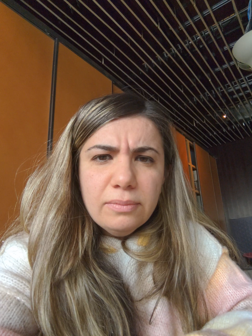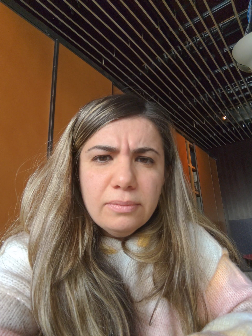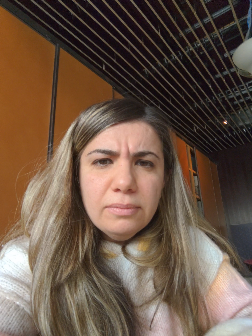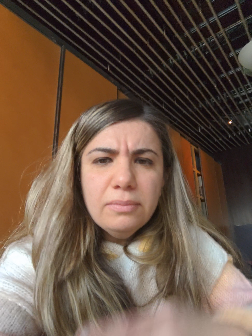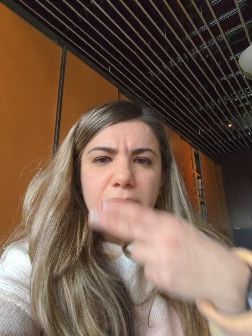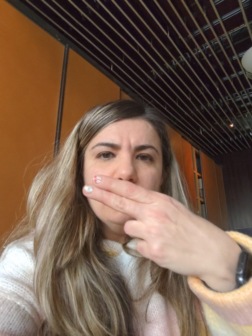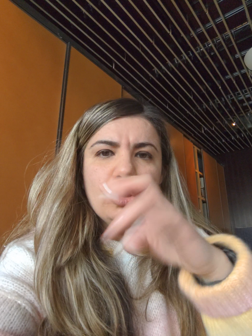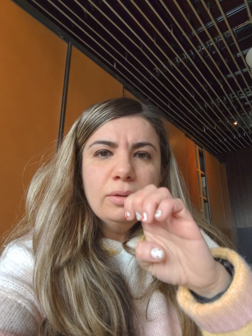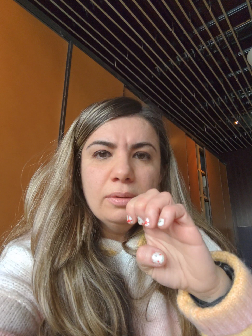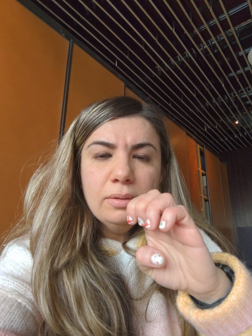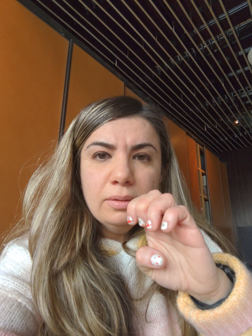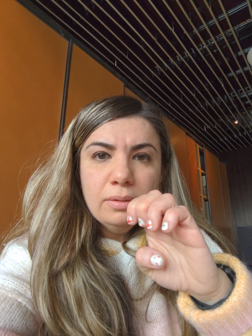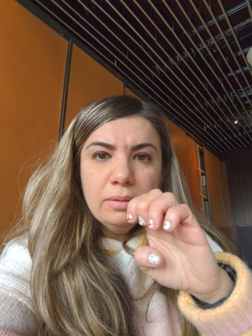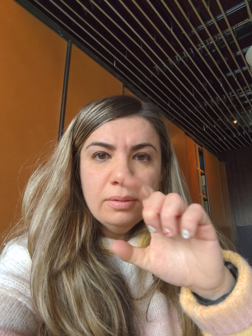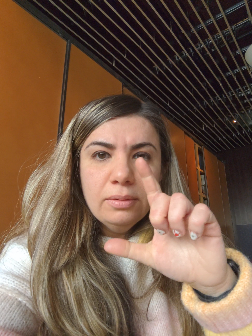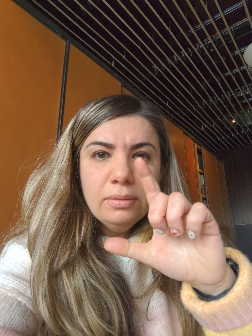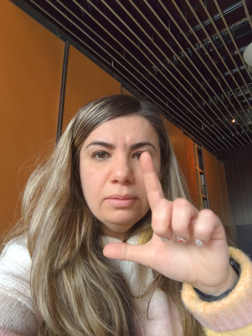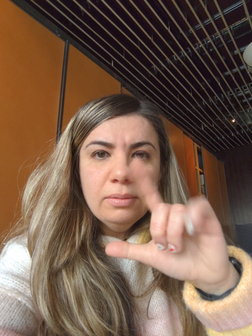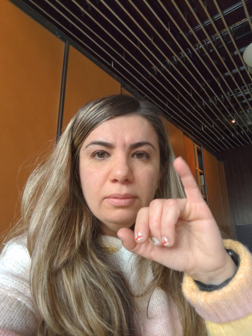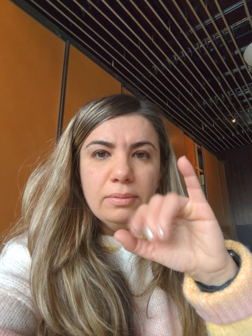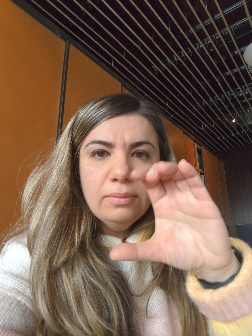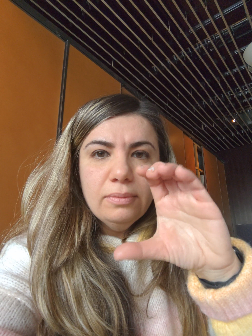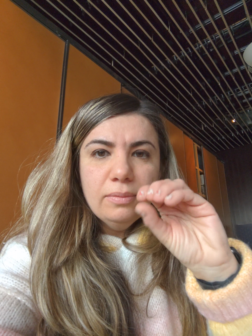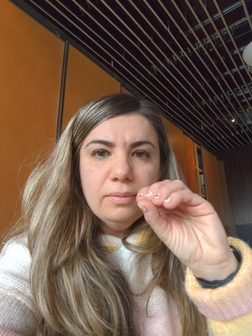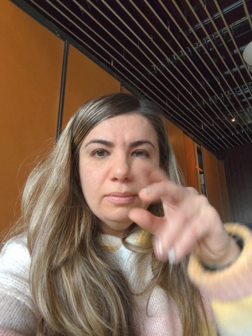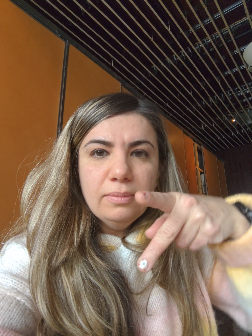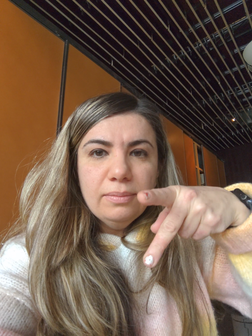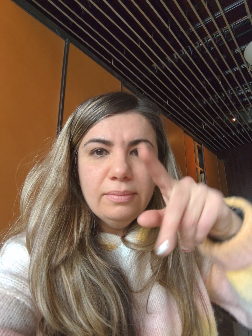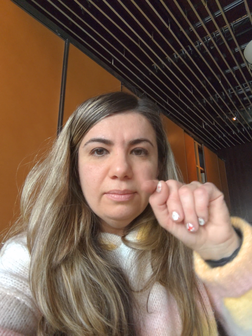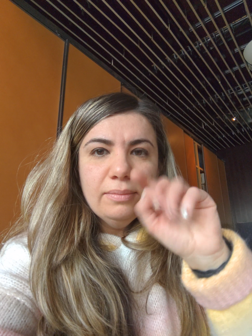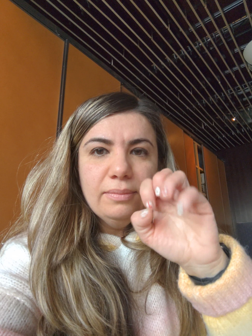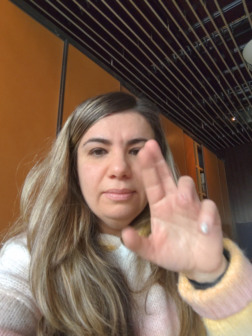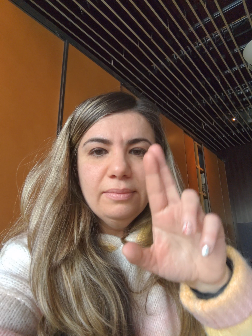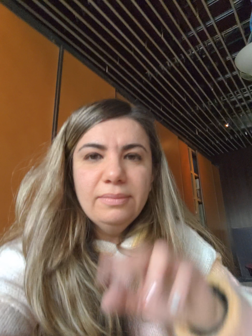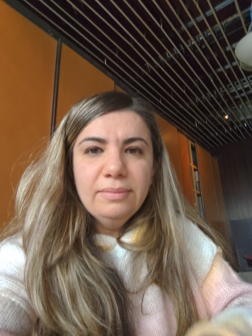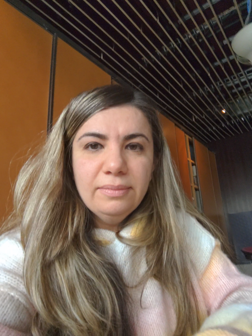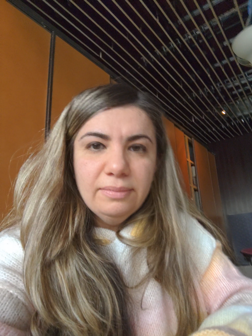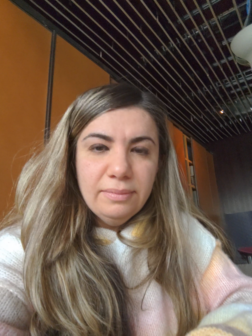helicopter